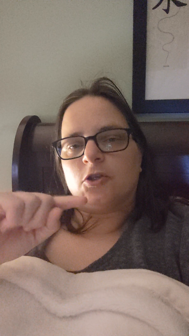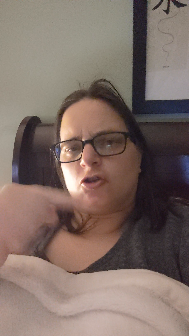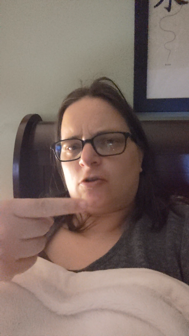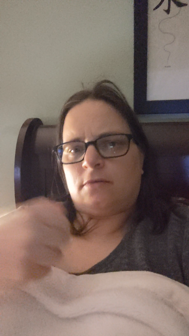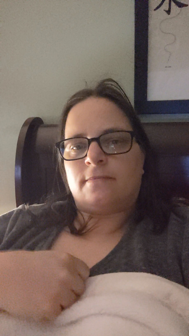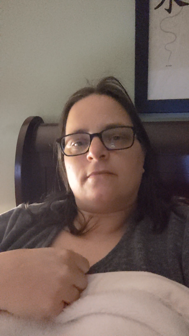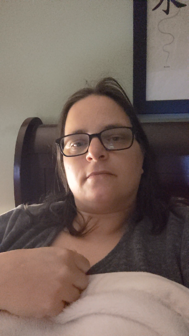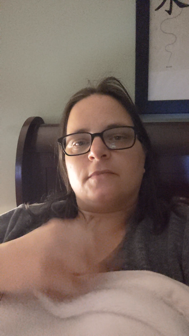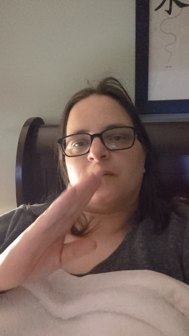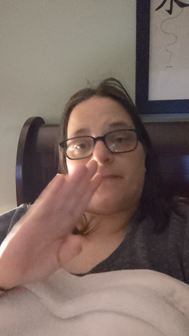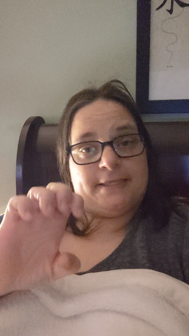be